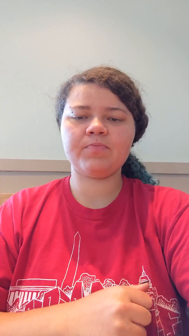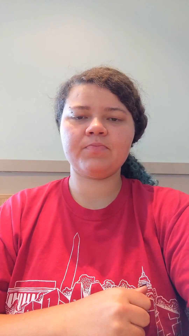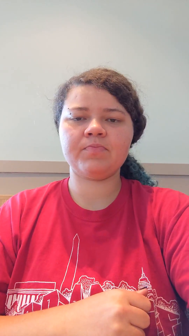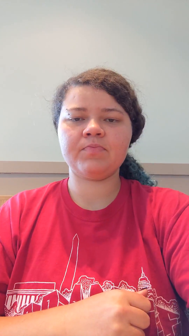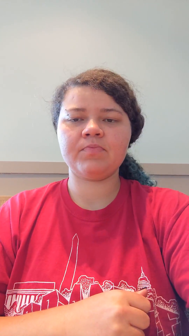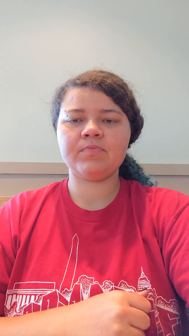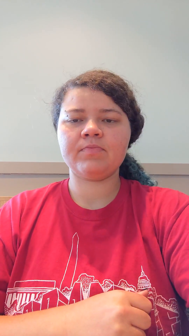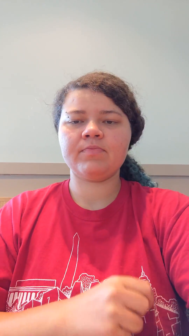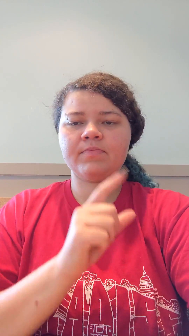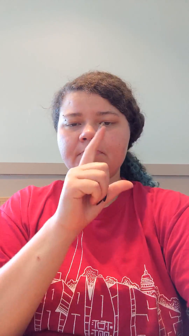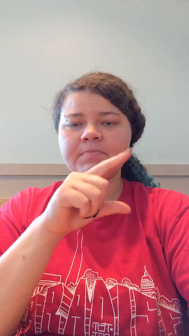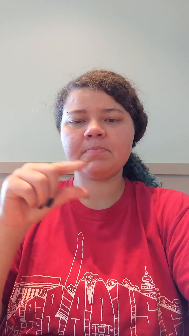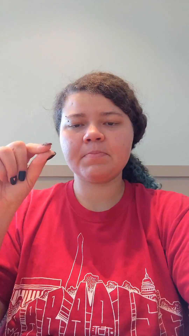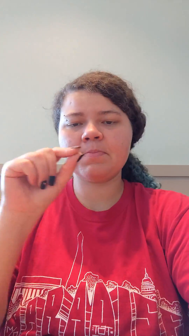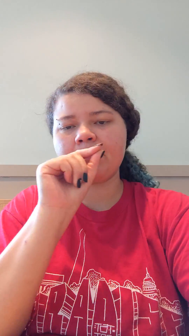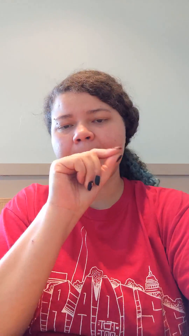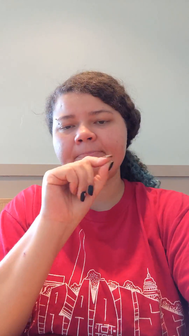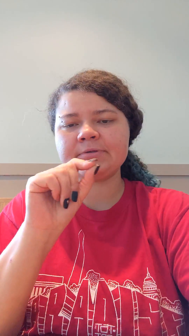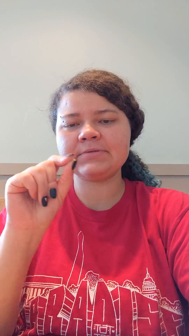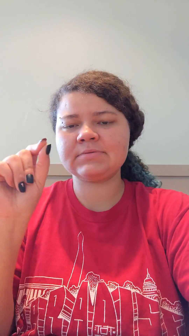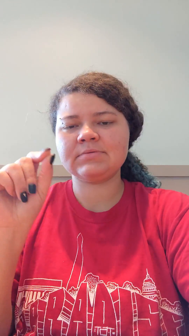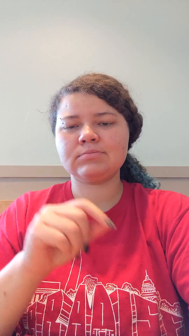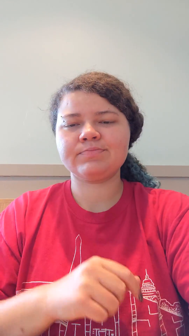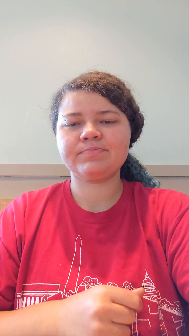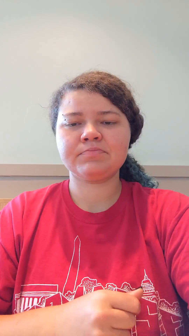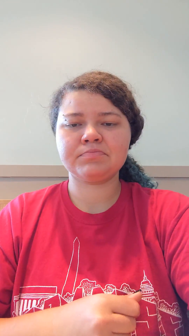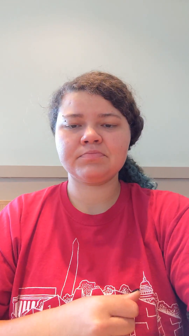peas